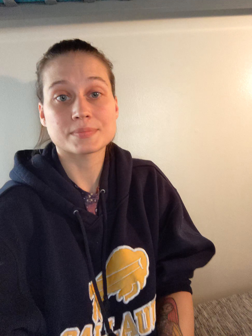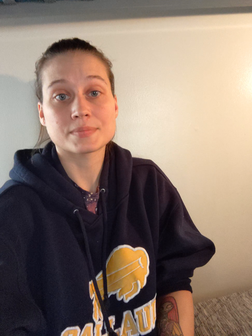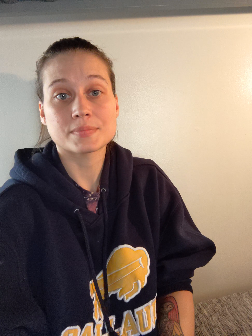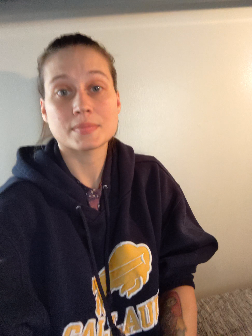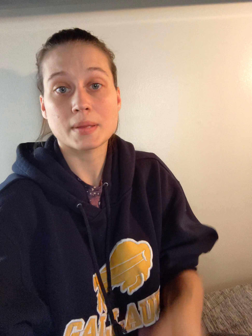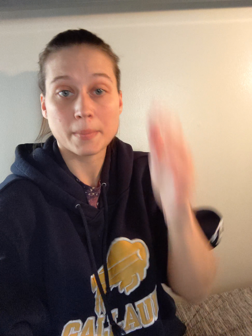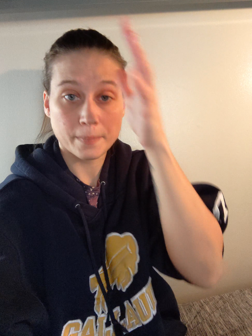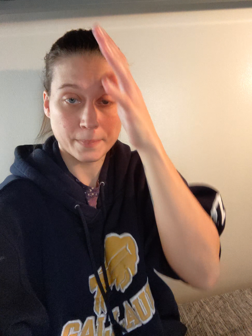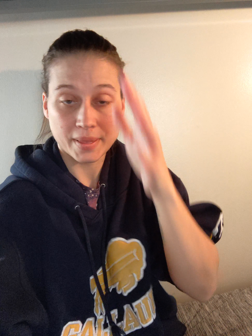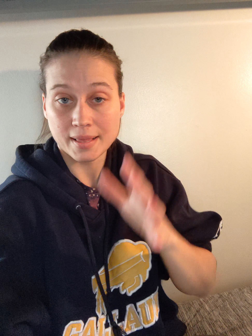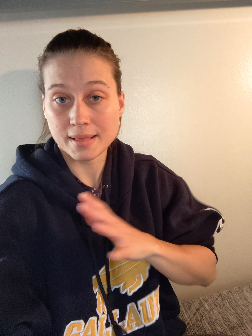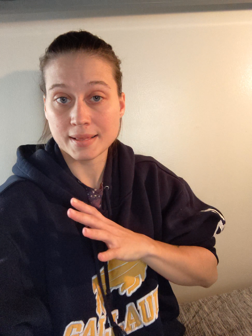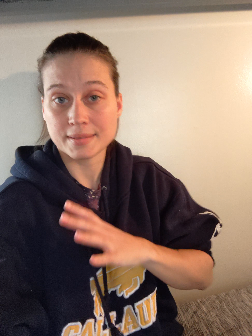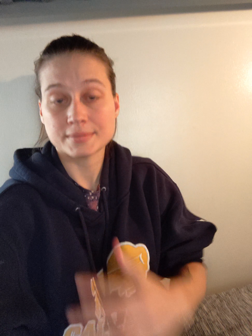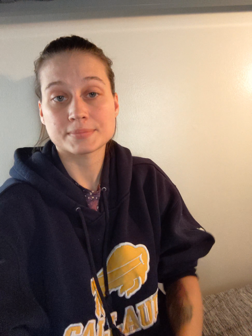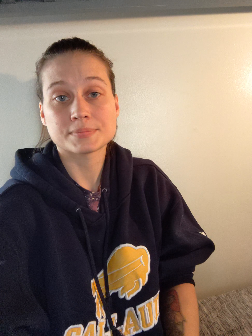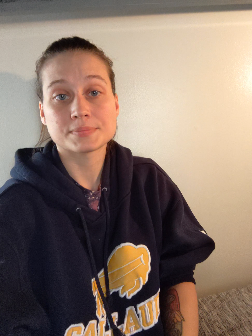man